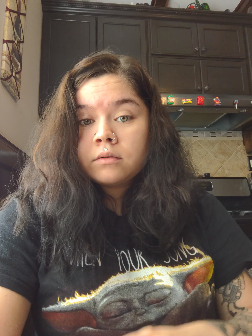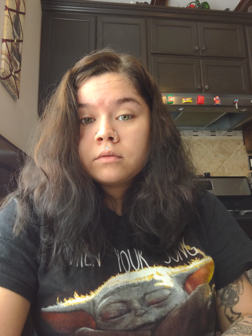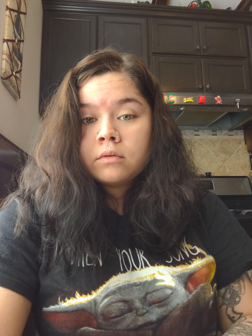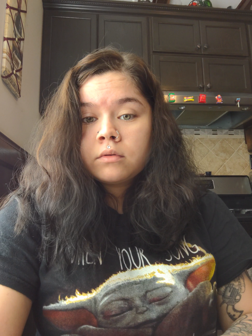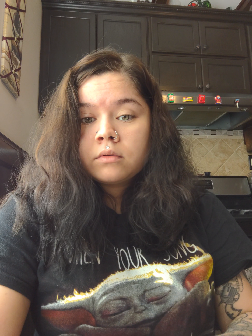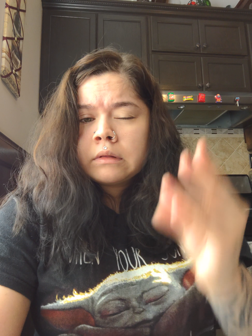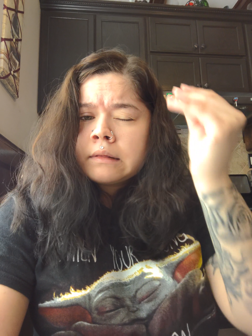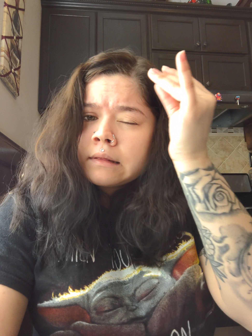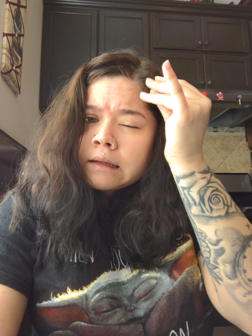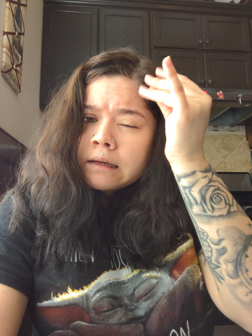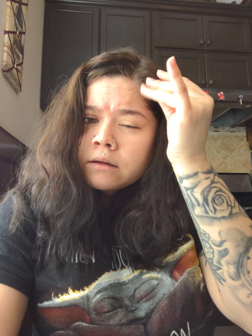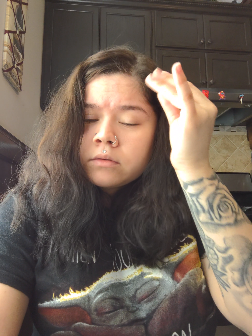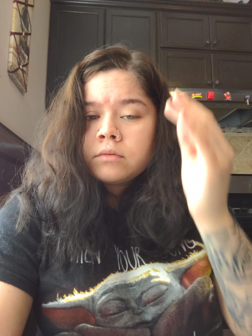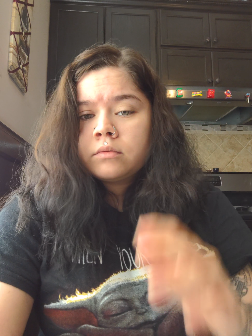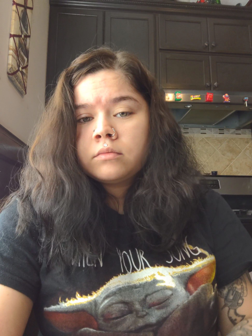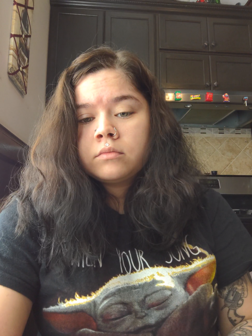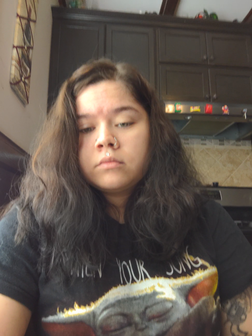think